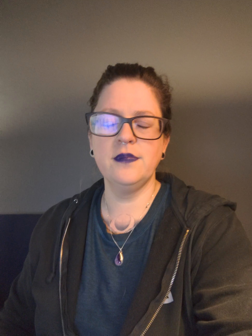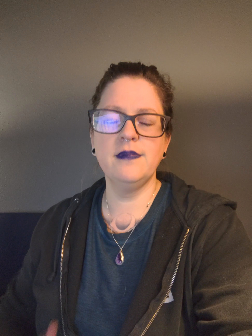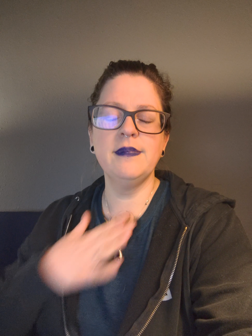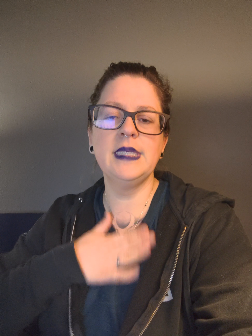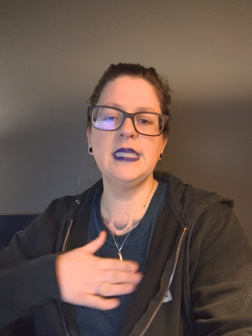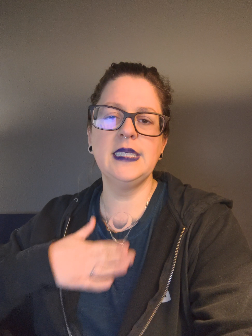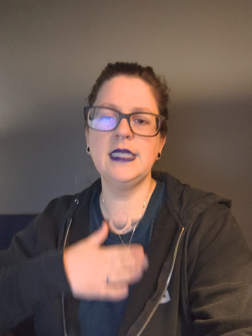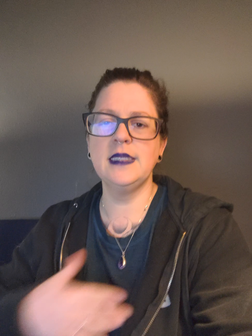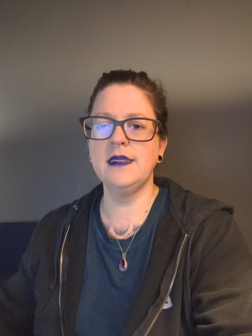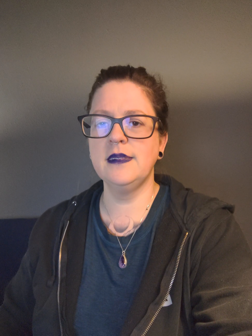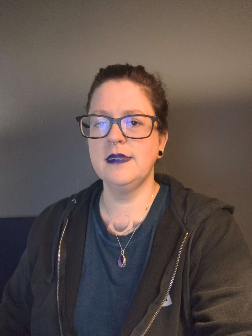please